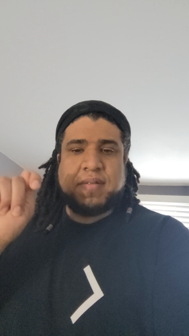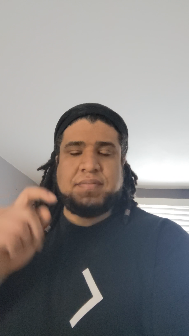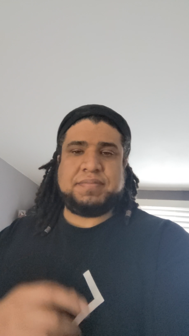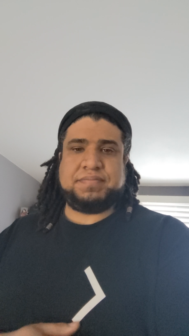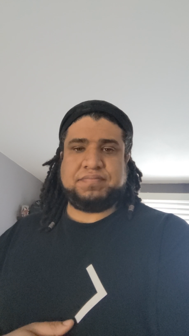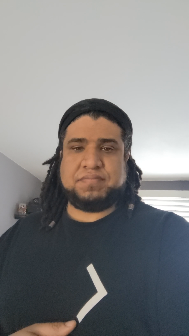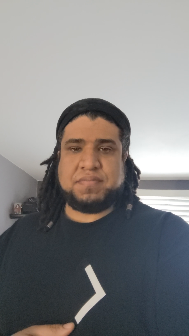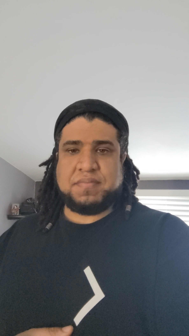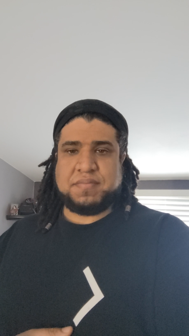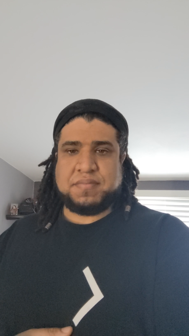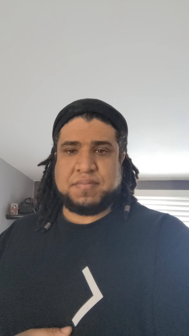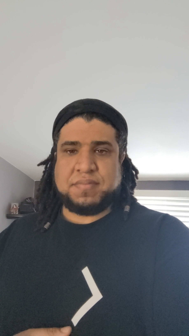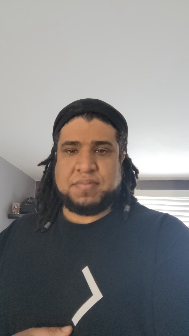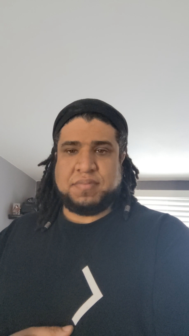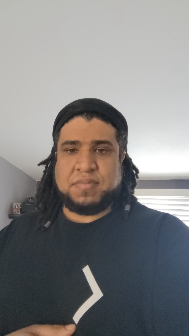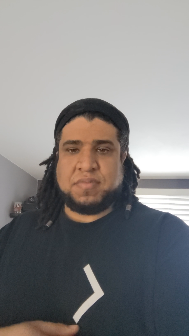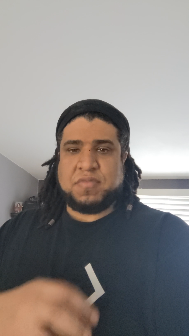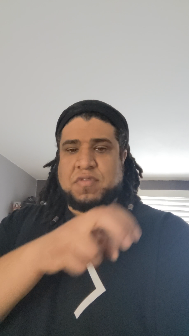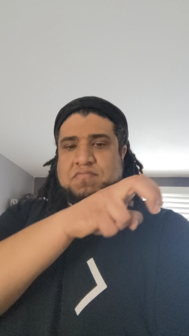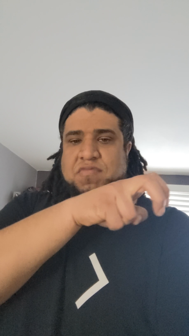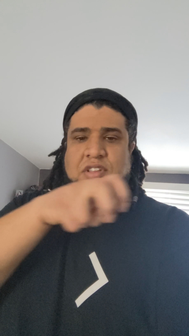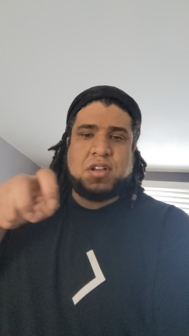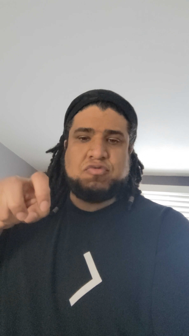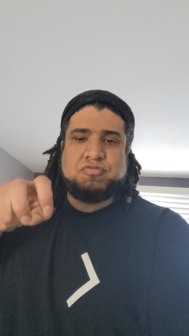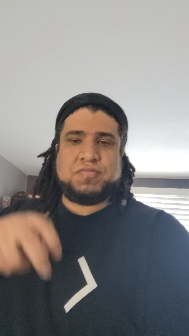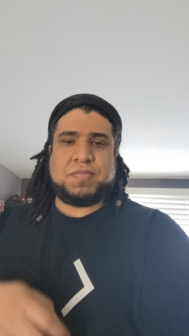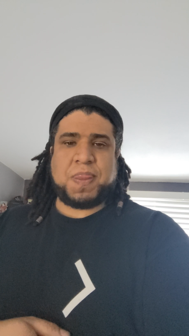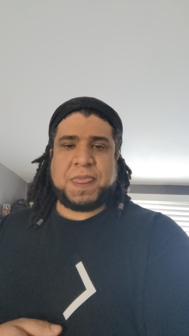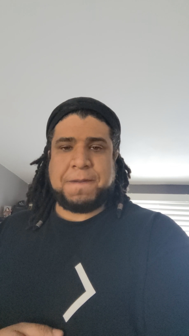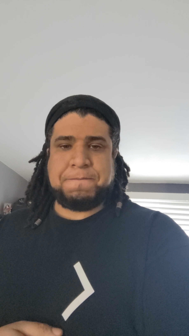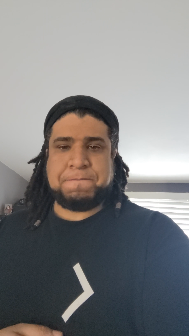couch